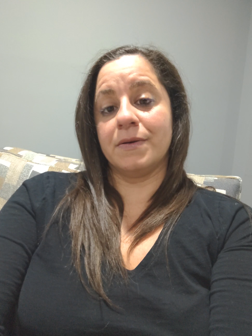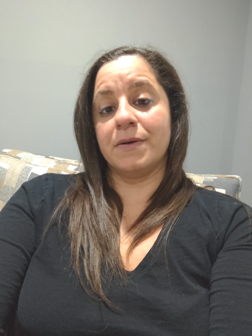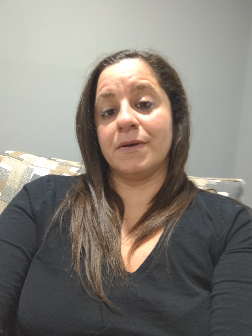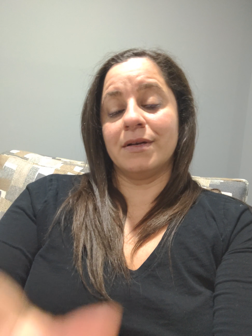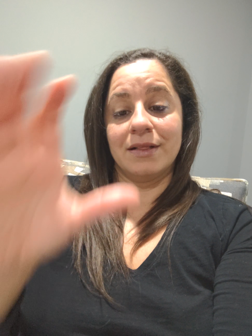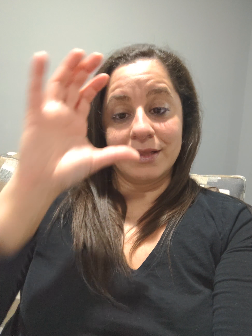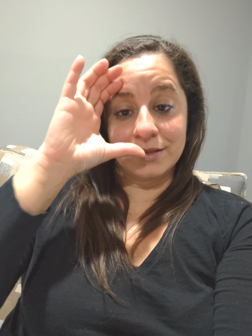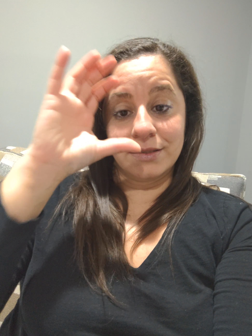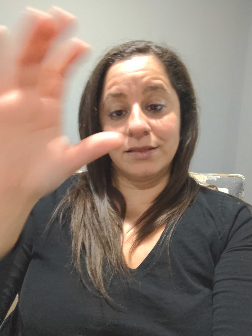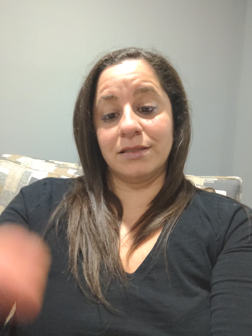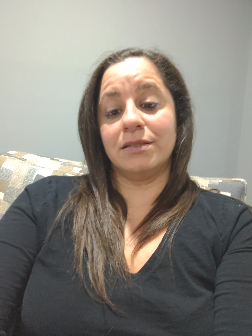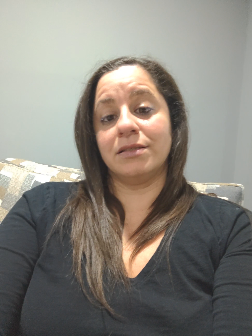listen